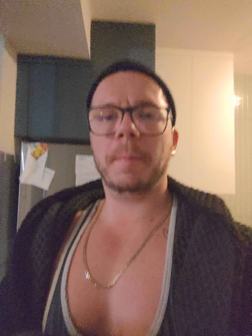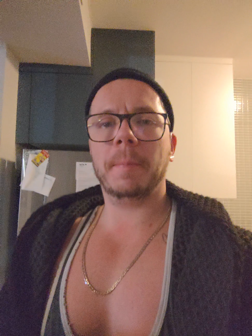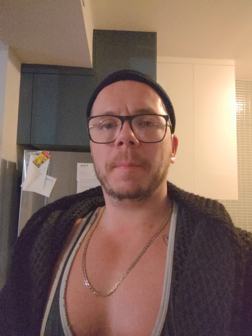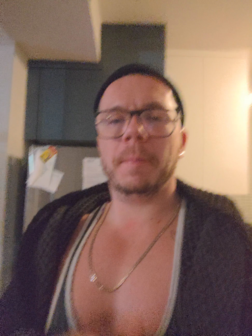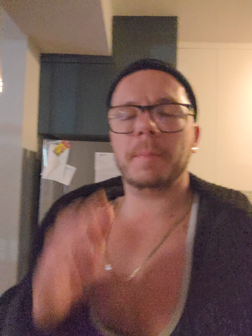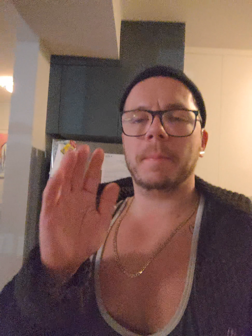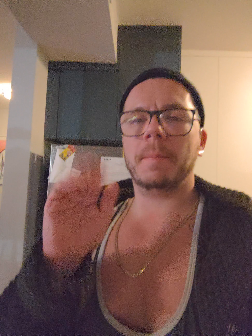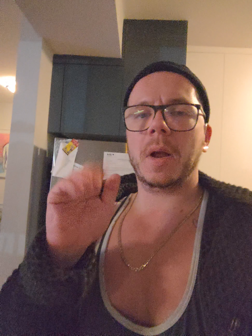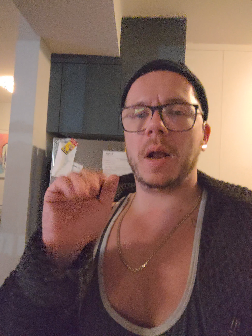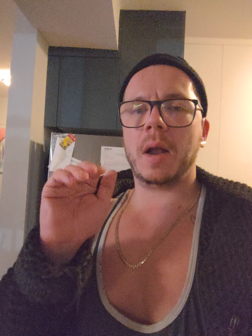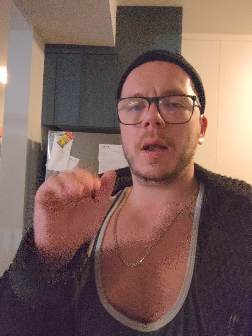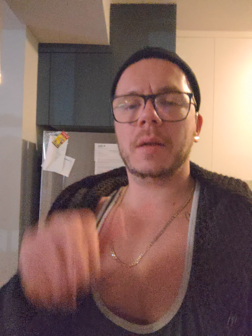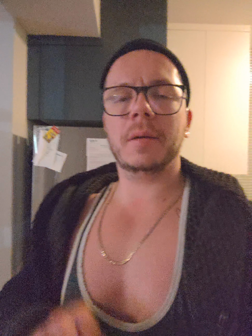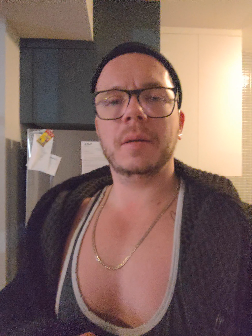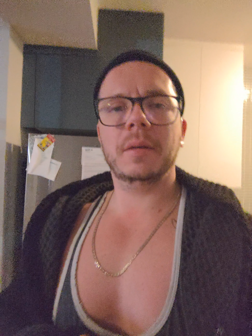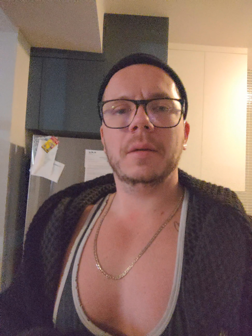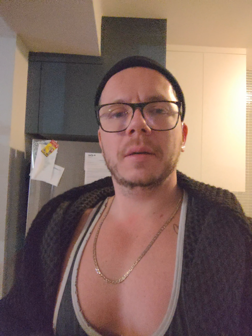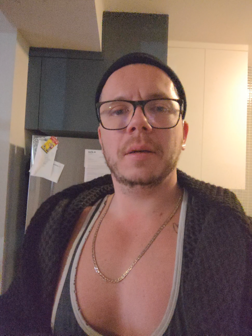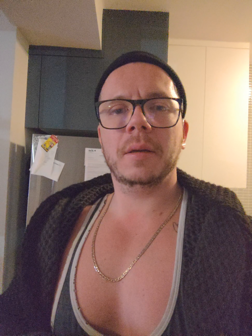bye